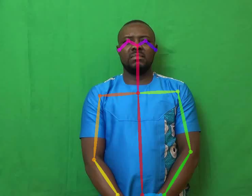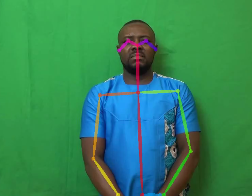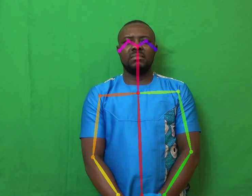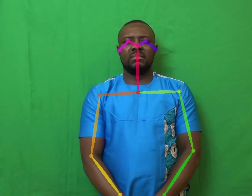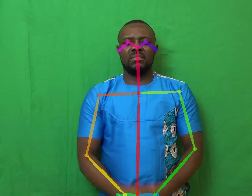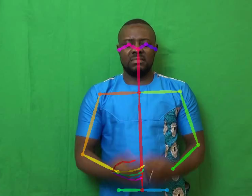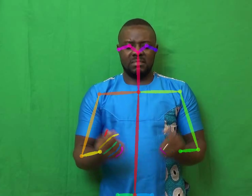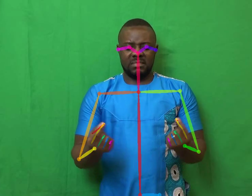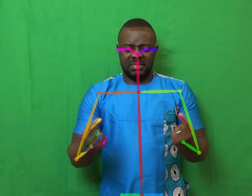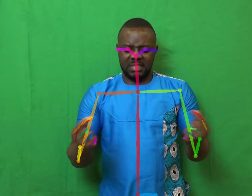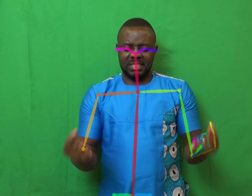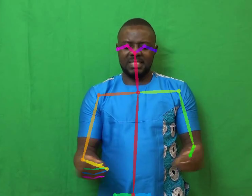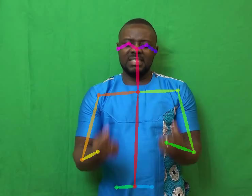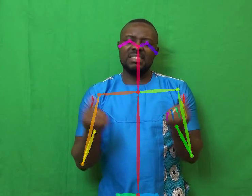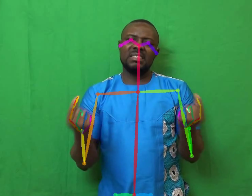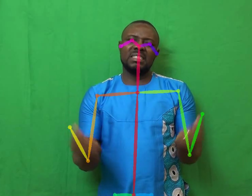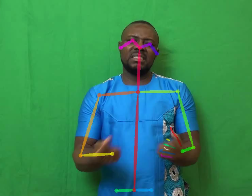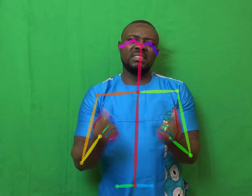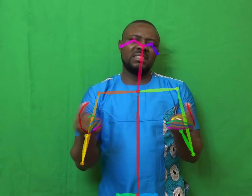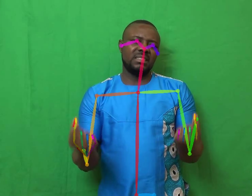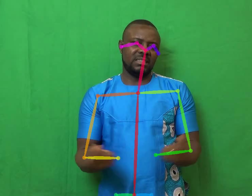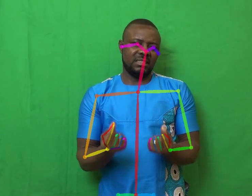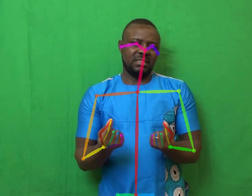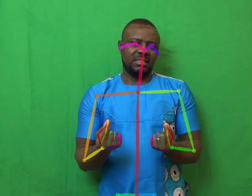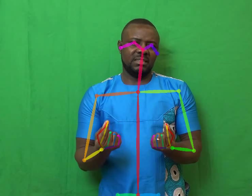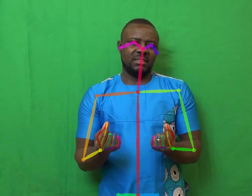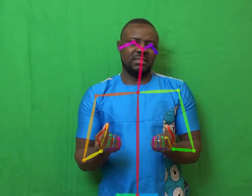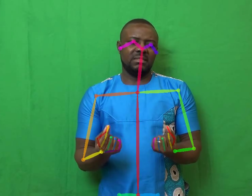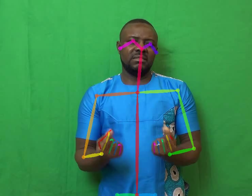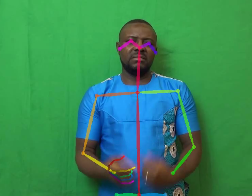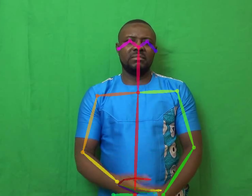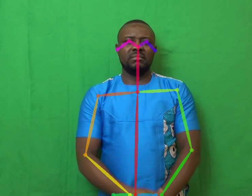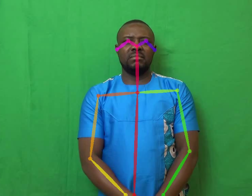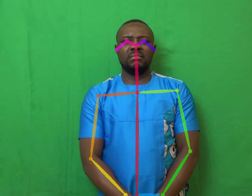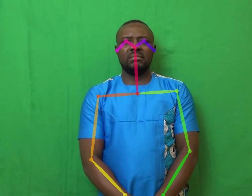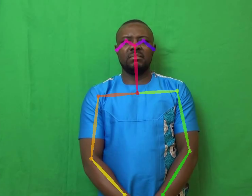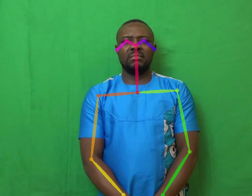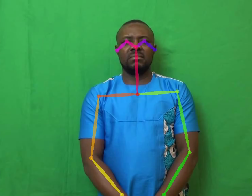sin